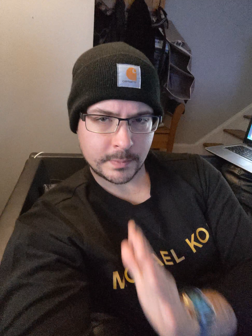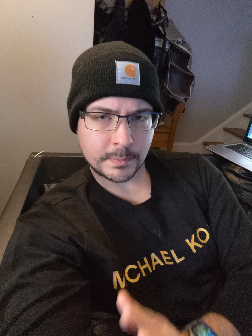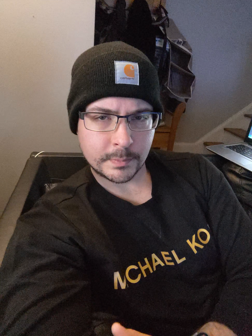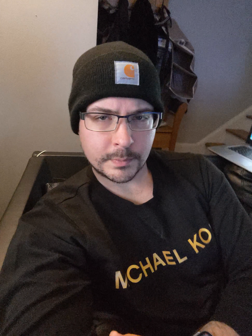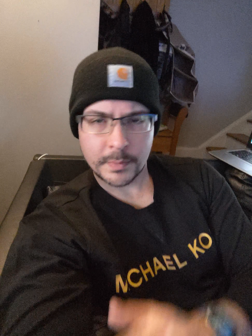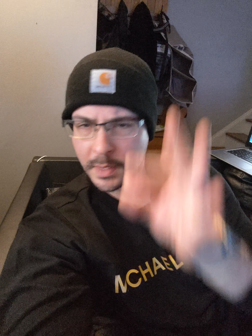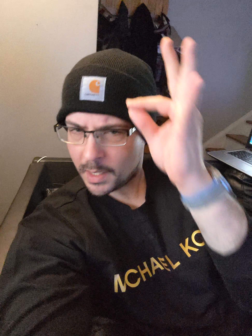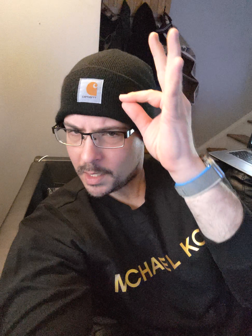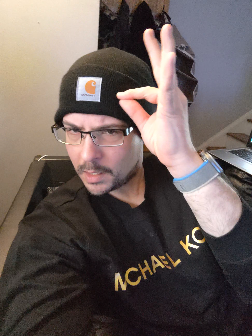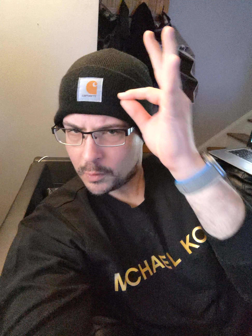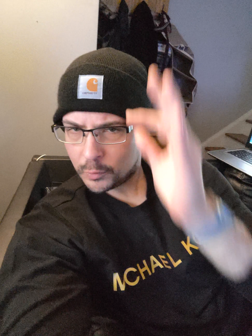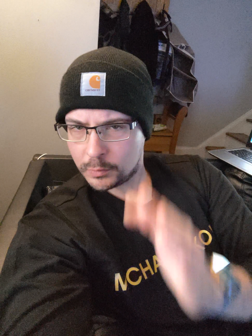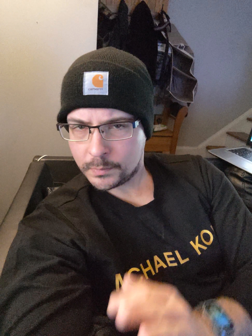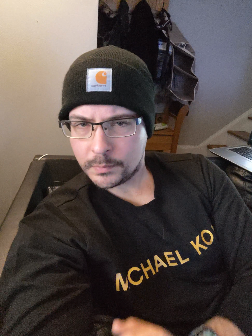hair